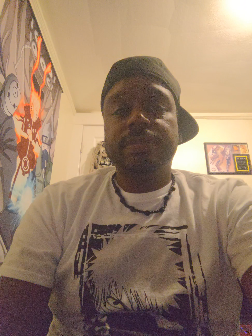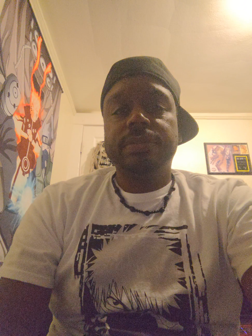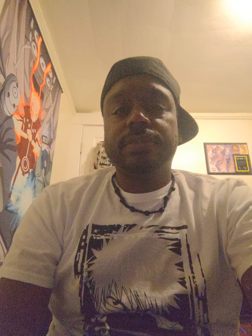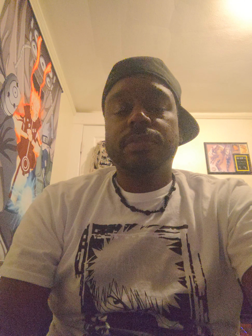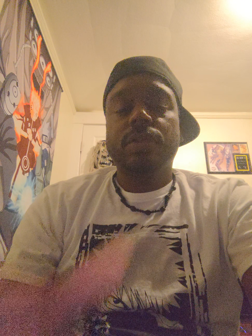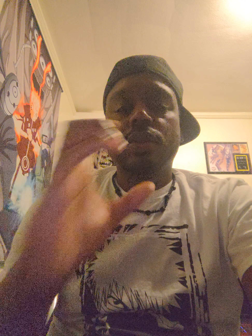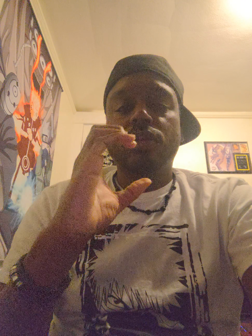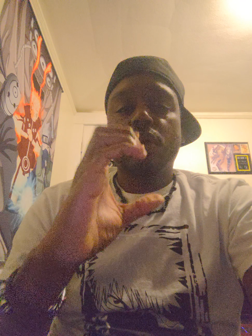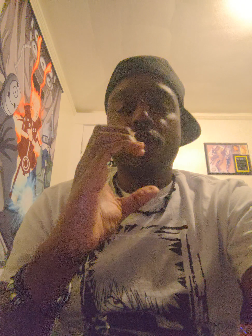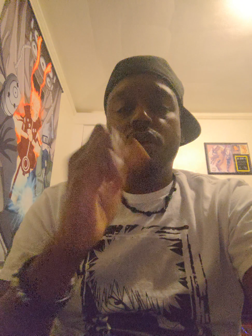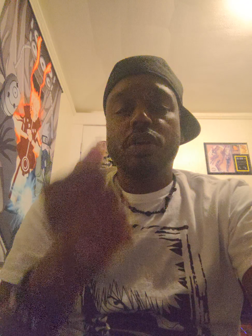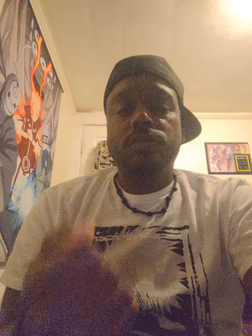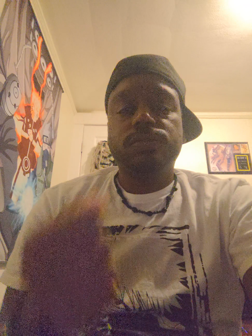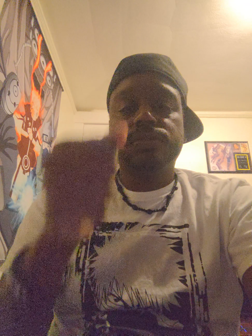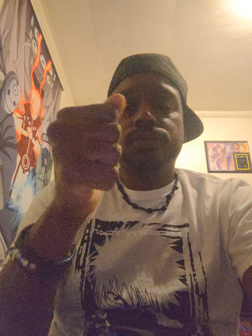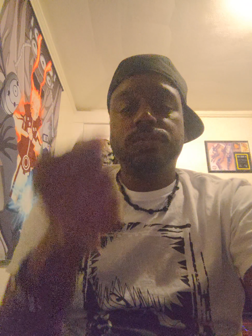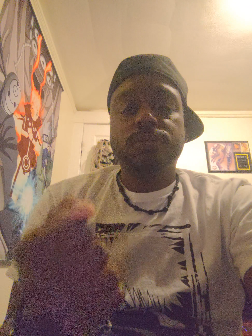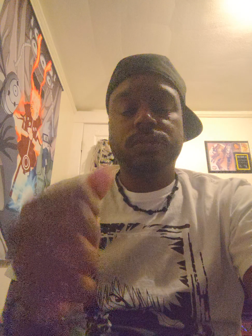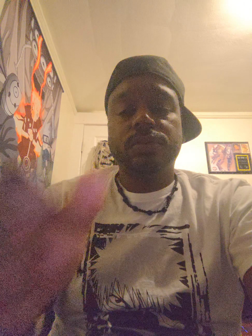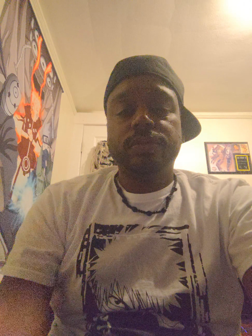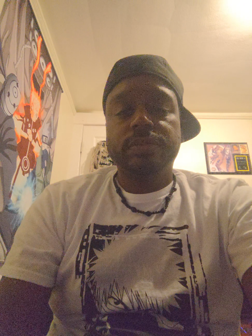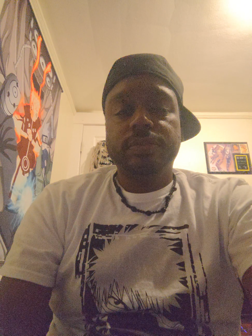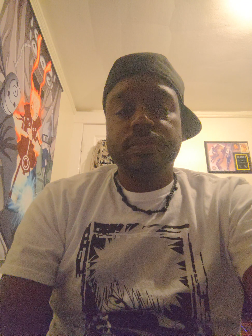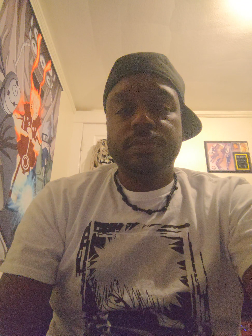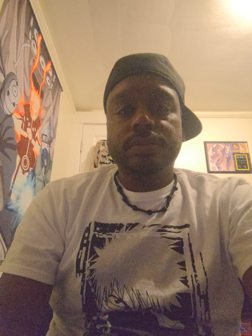car